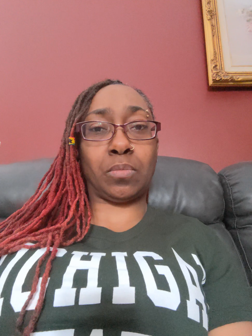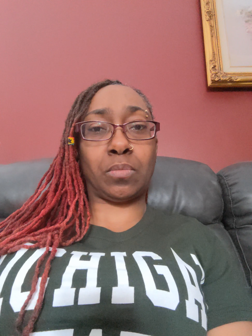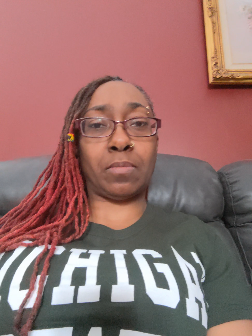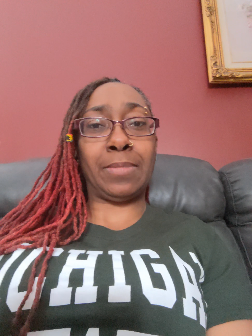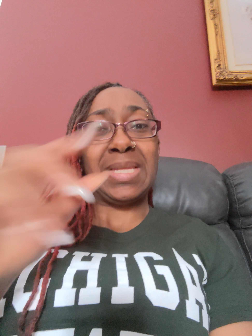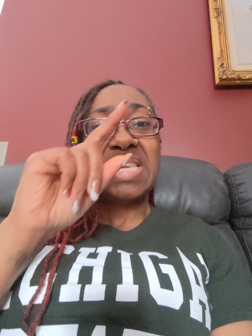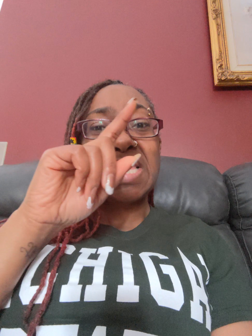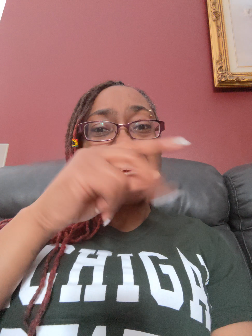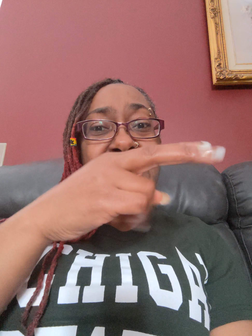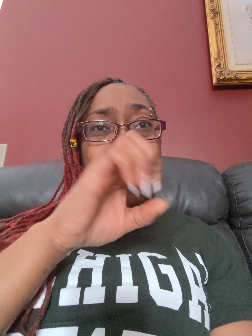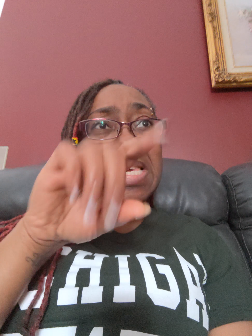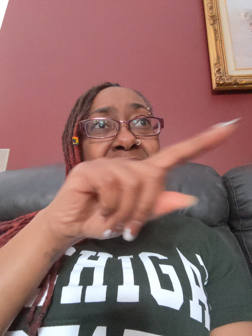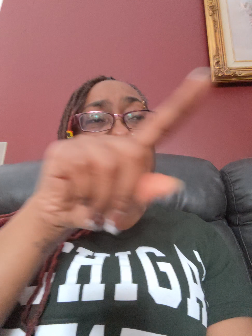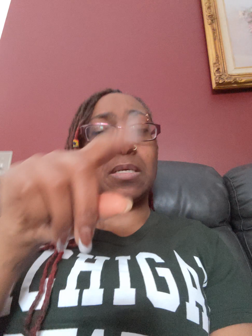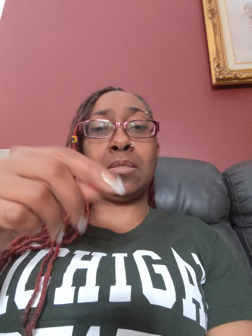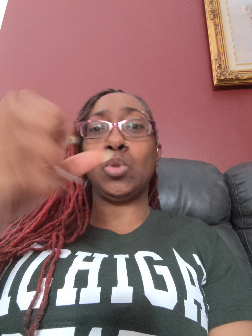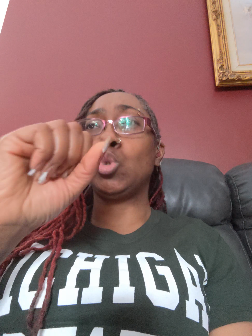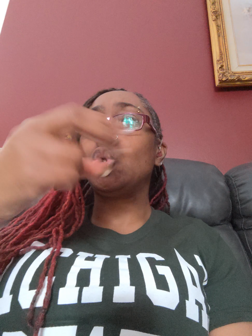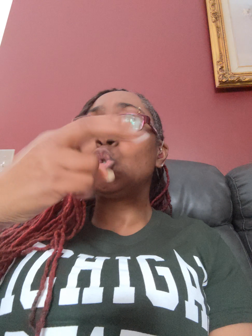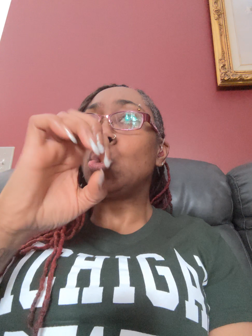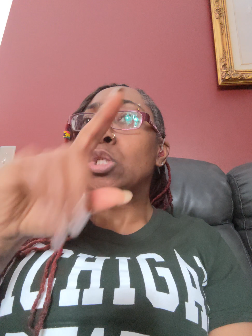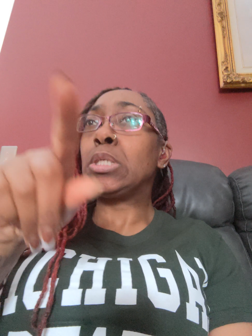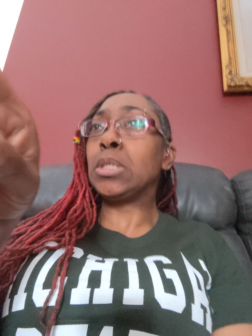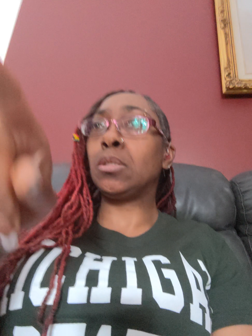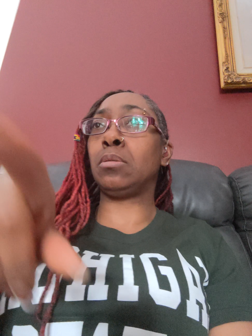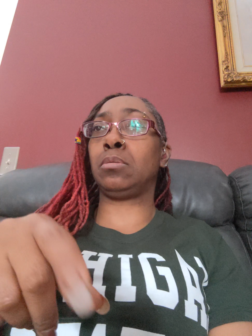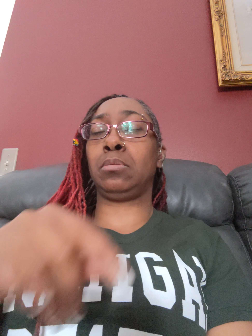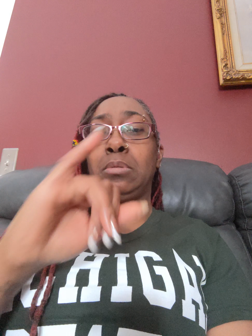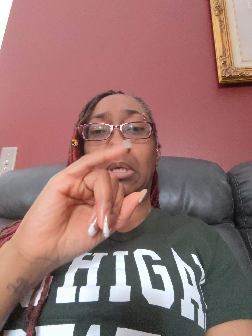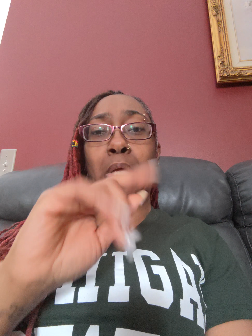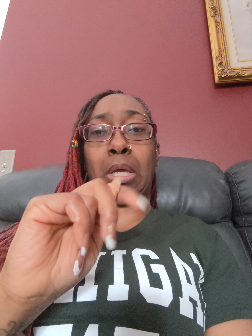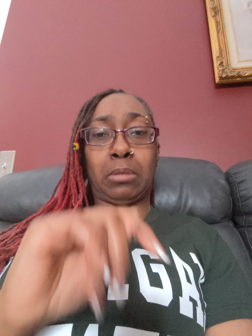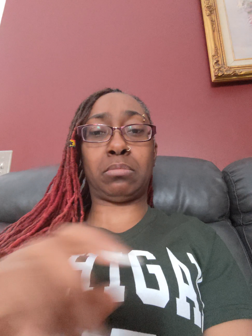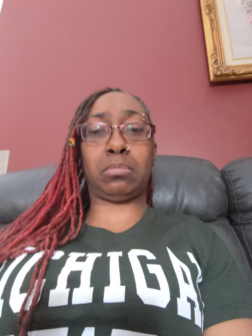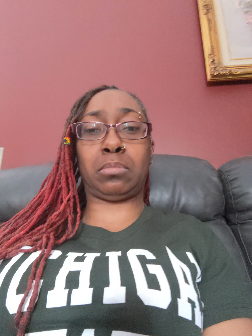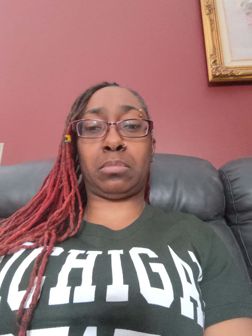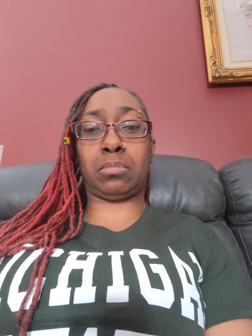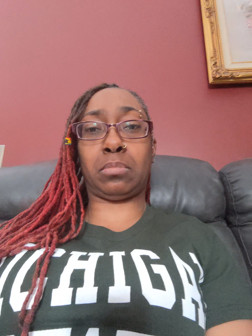he/she/it